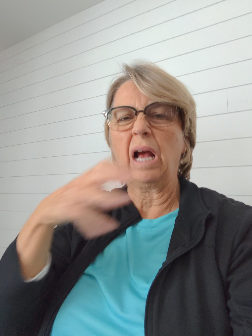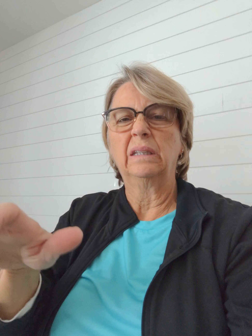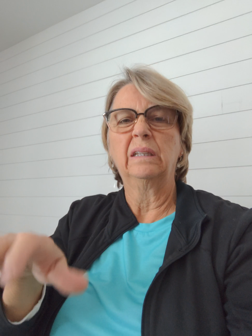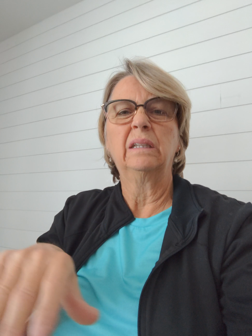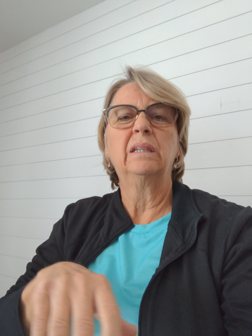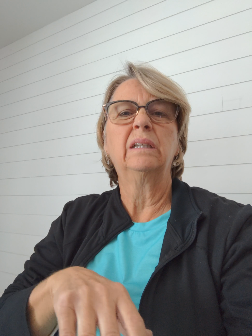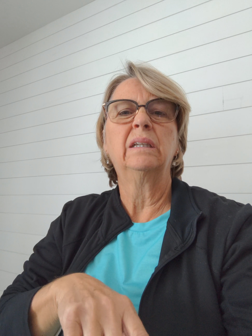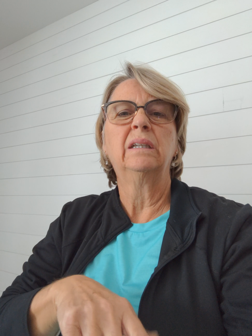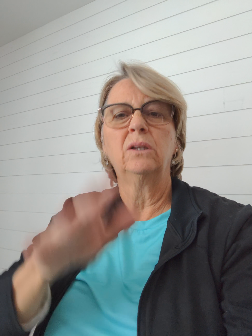hot